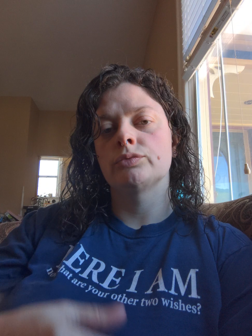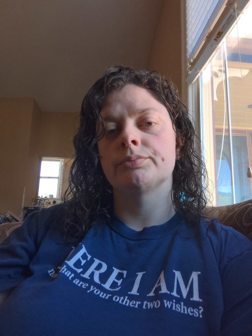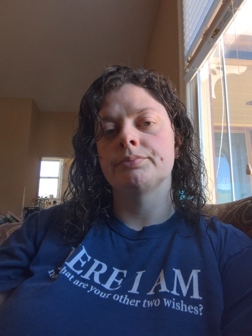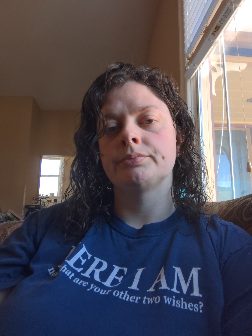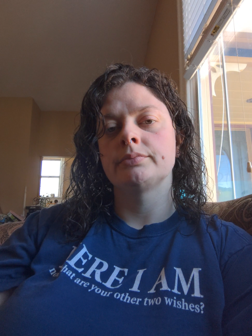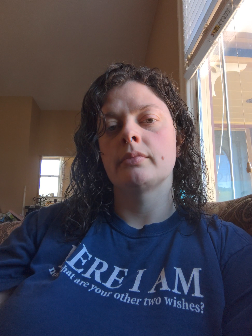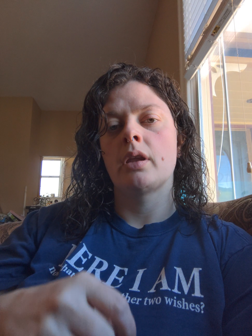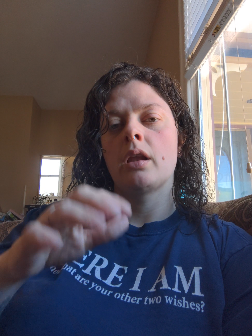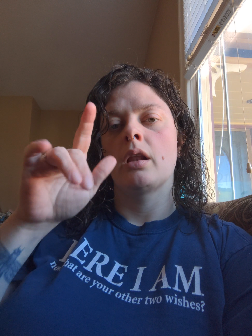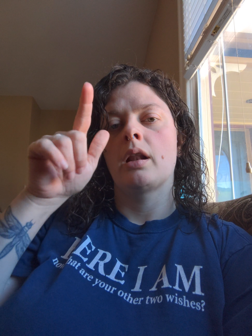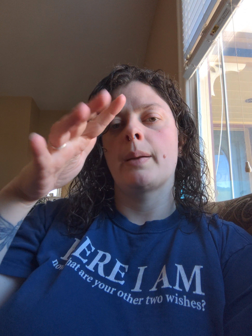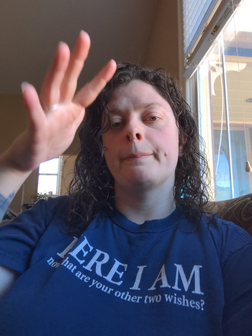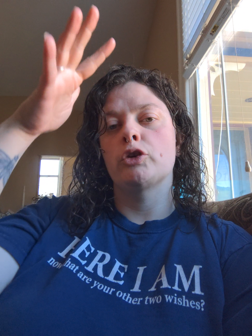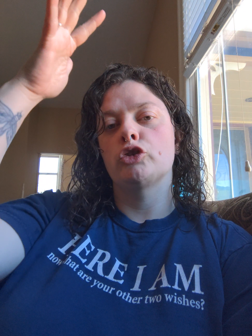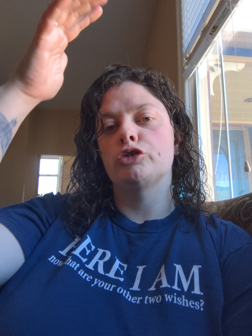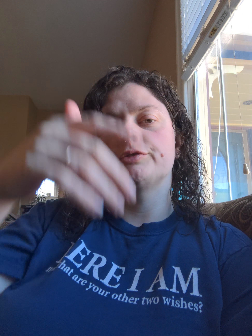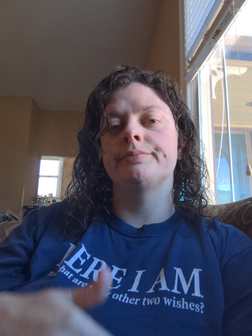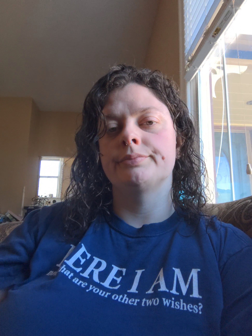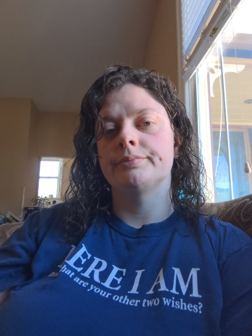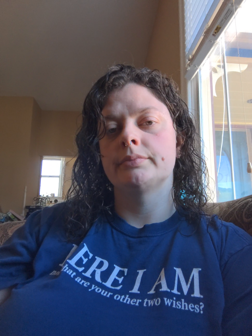helicopter